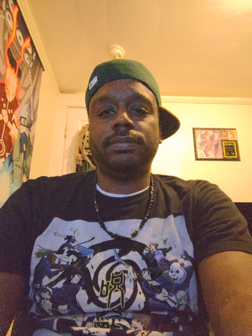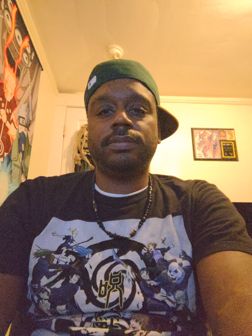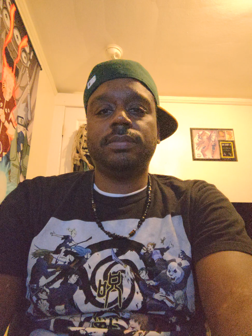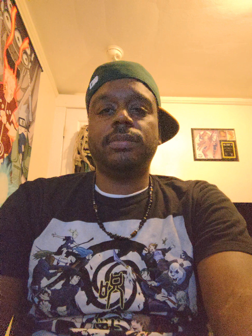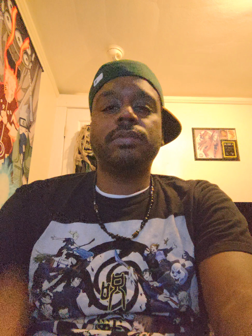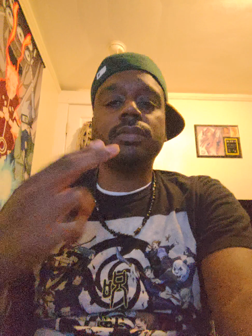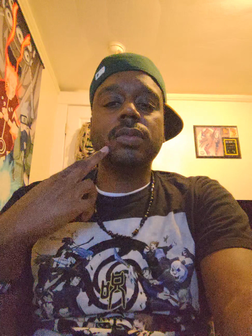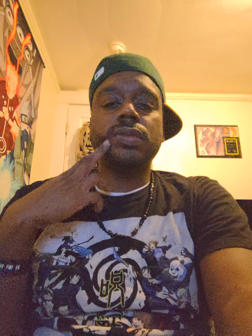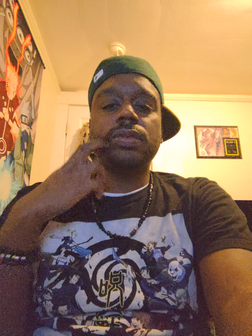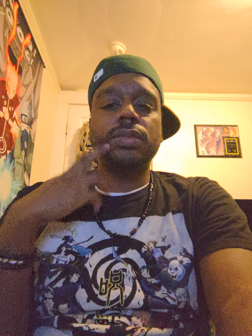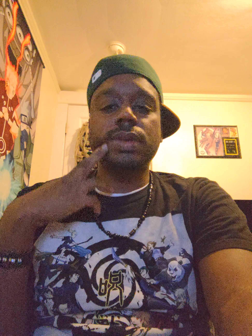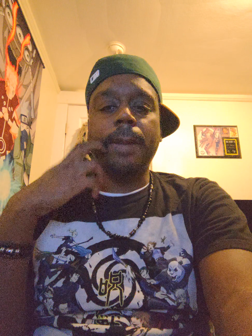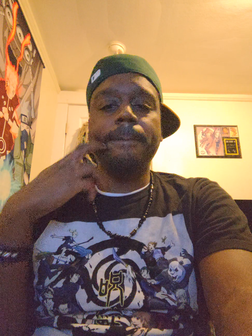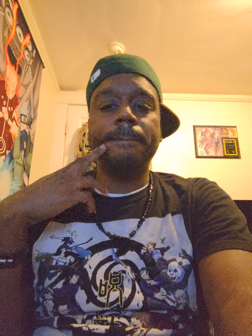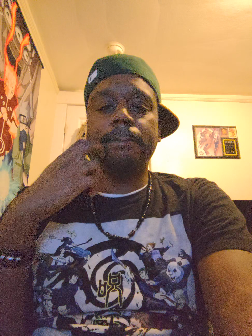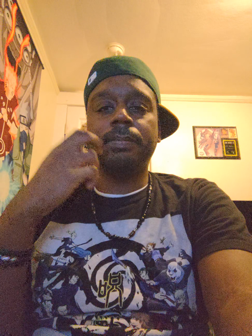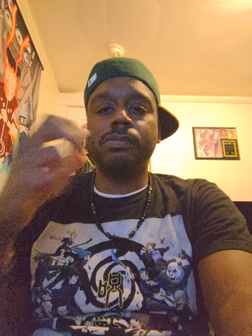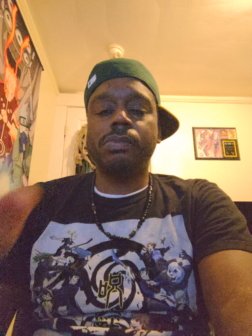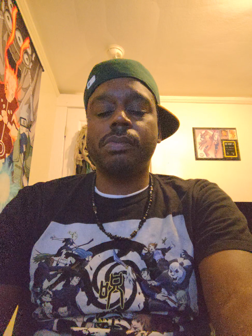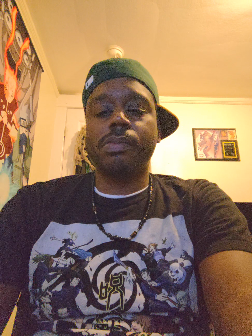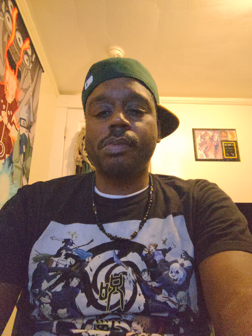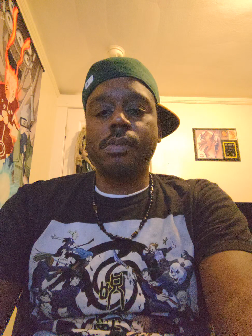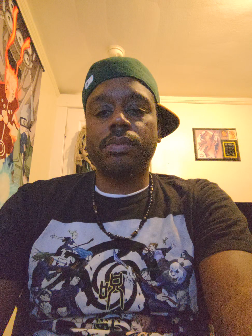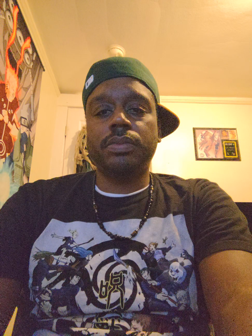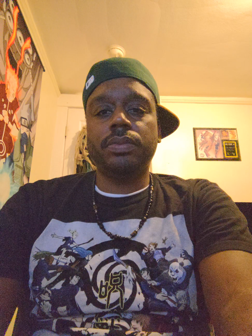gum